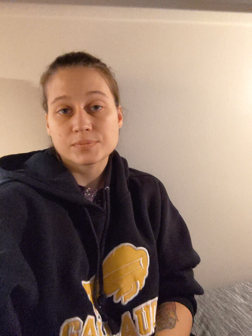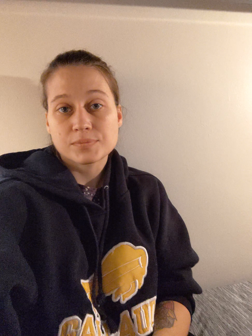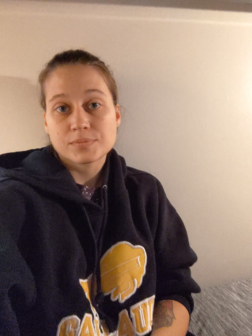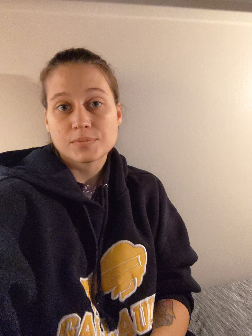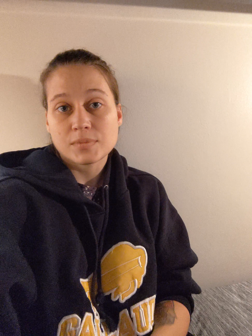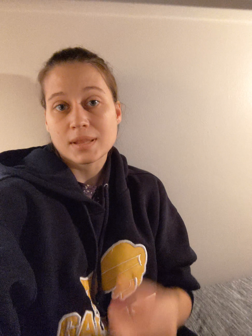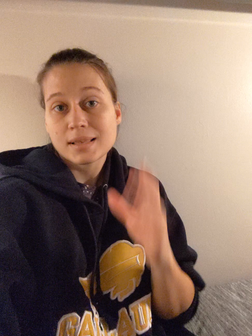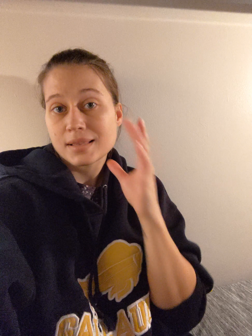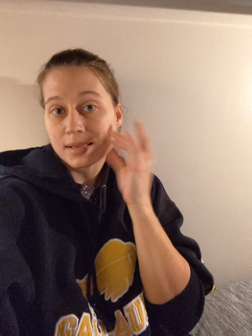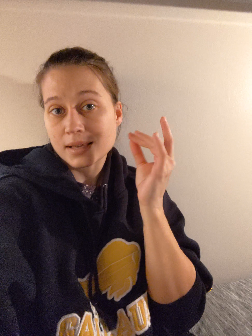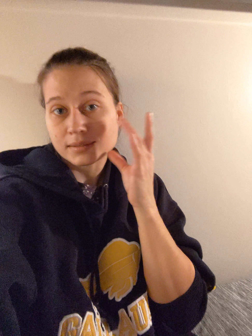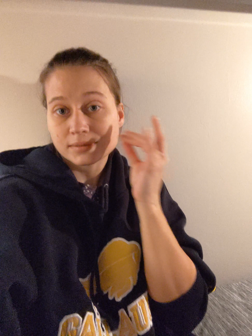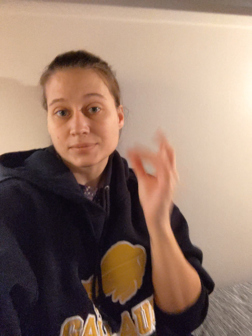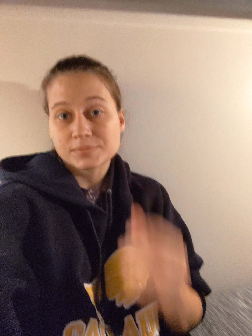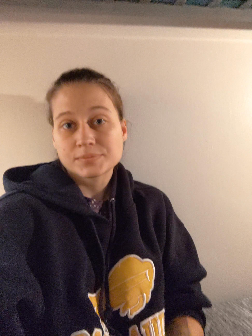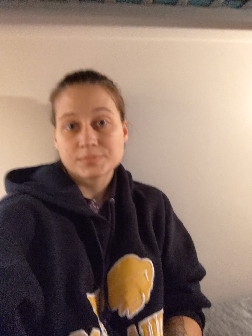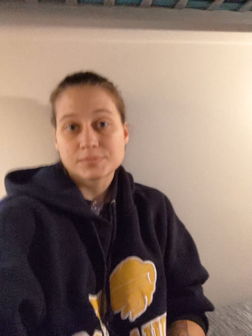cat